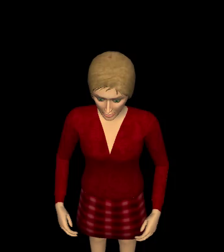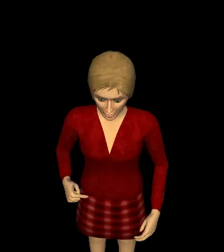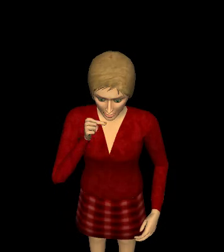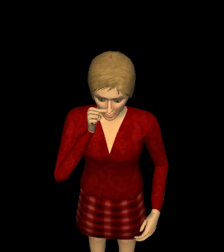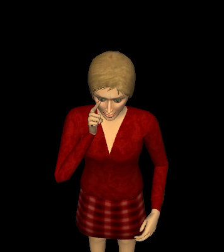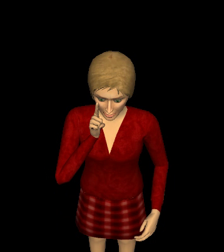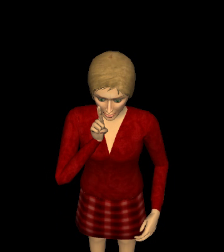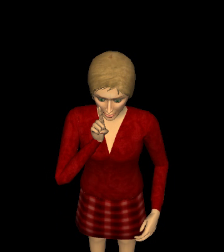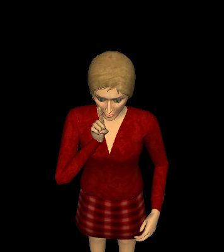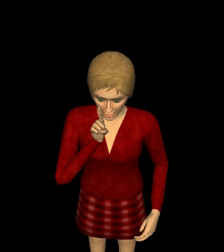ماي